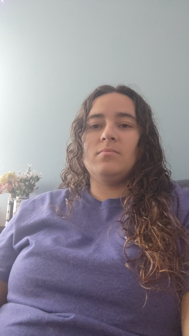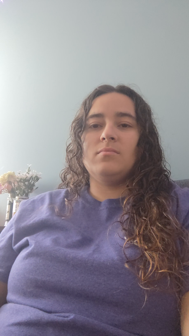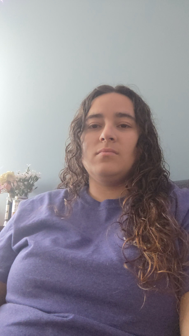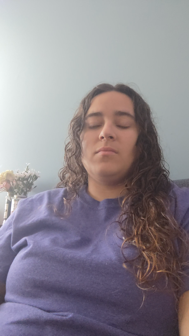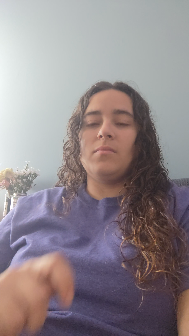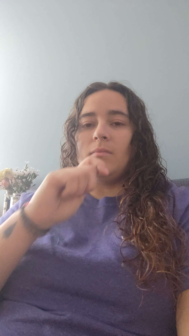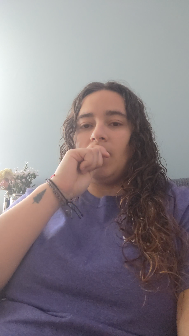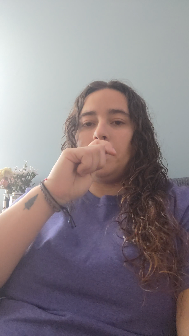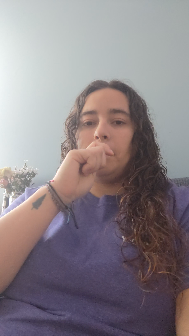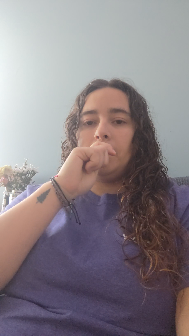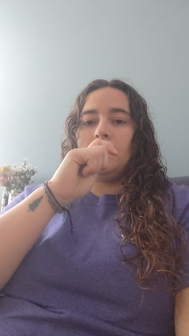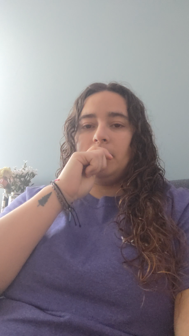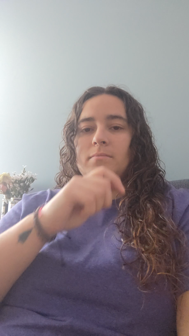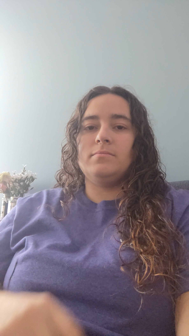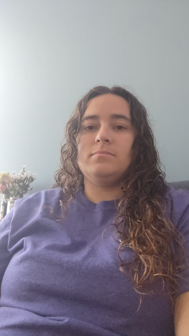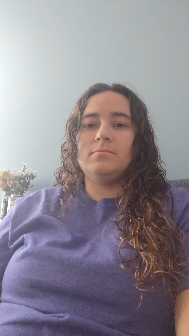popsicle